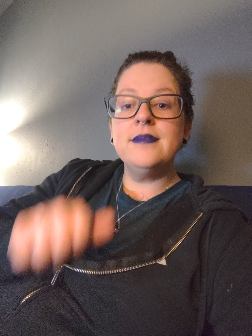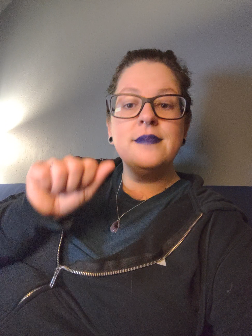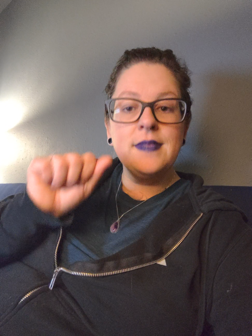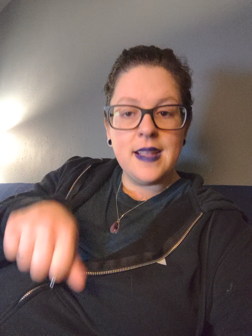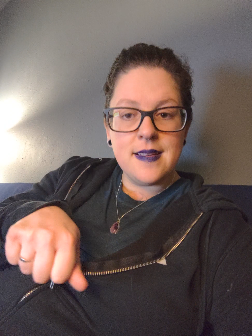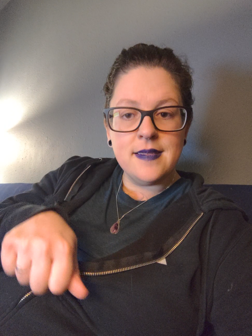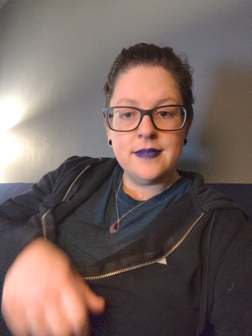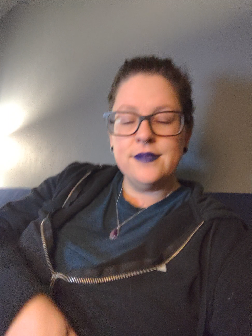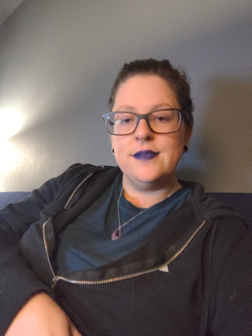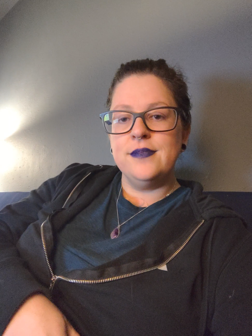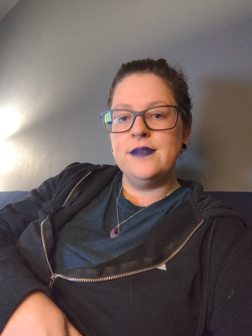can